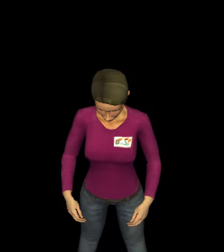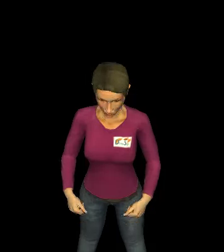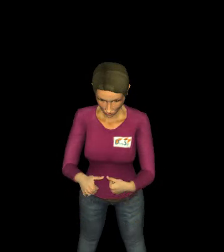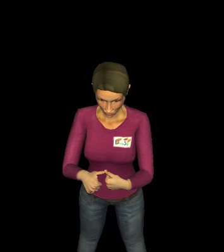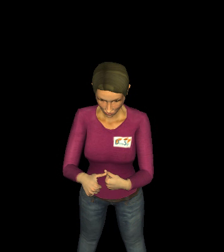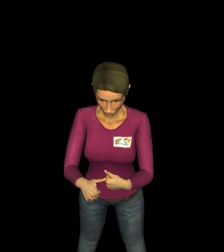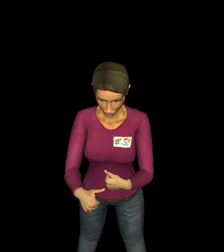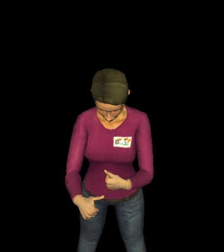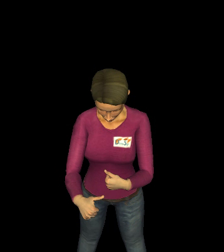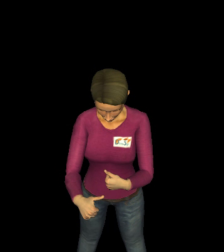مسافة